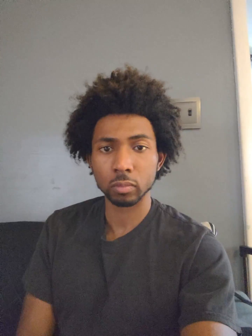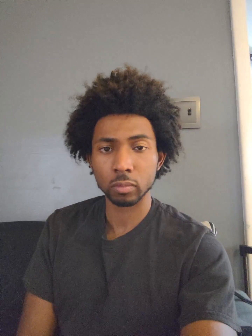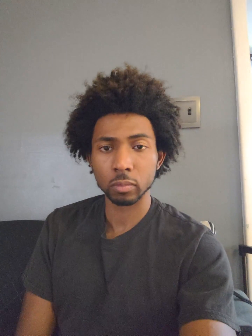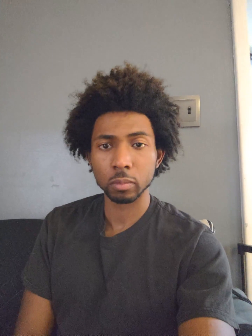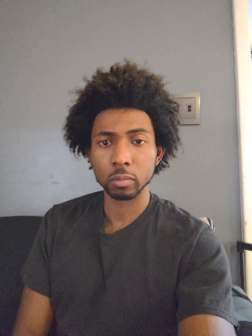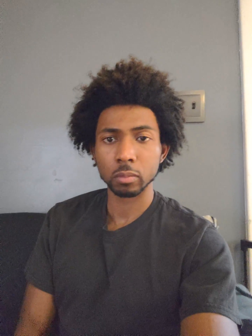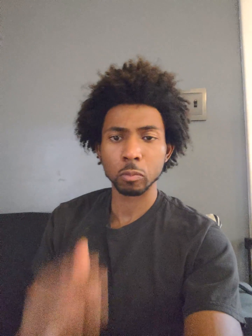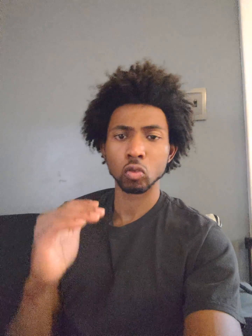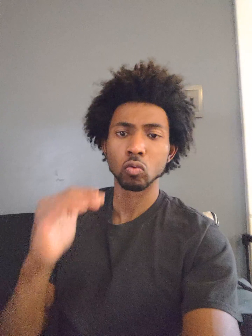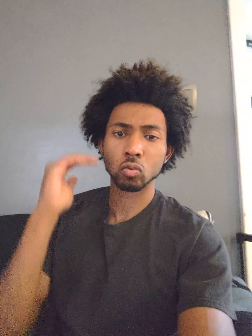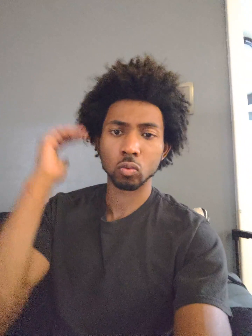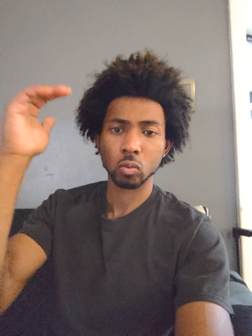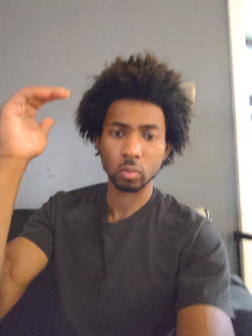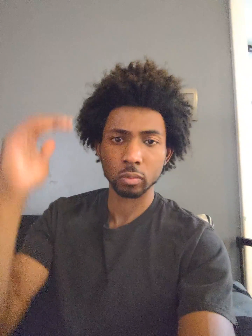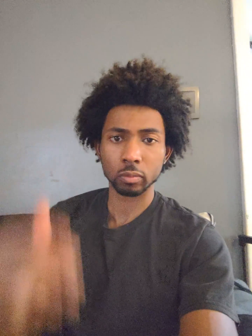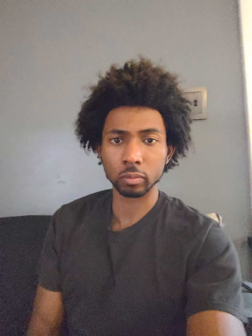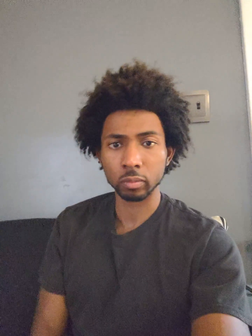big